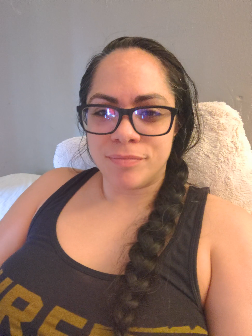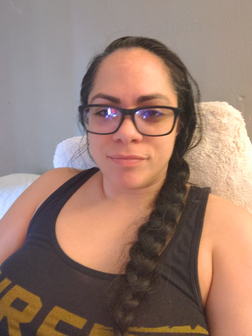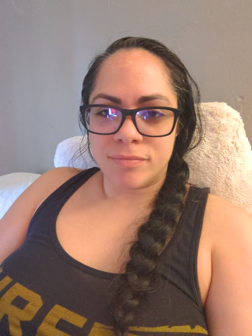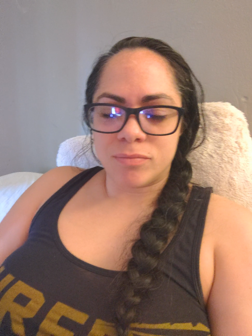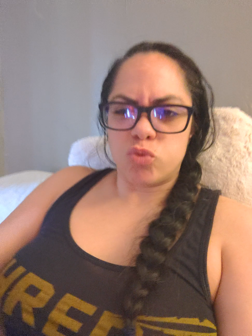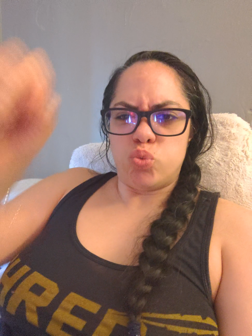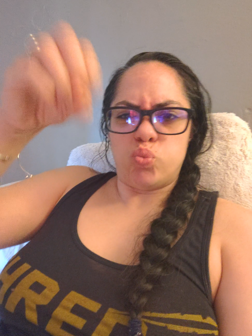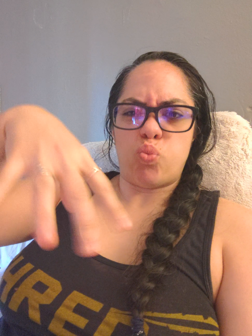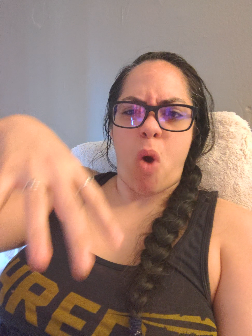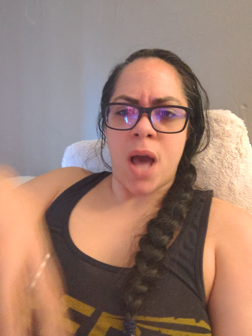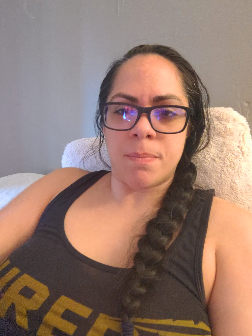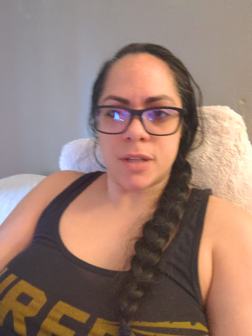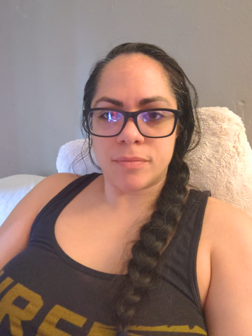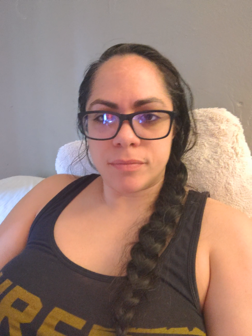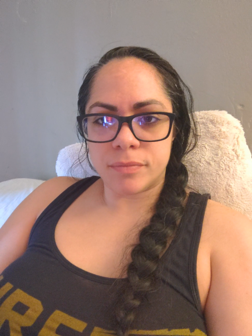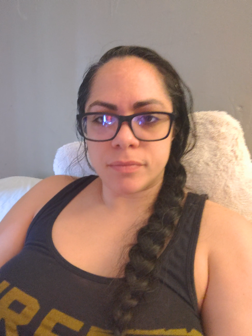drop